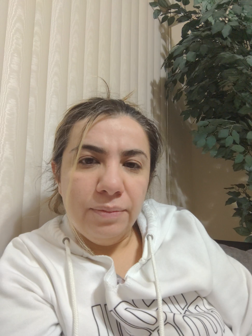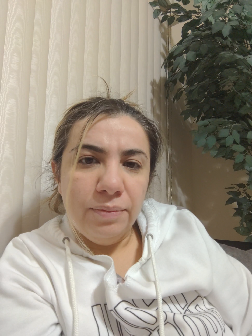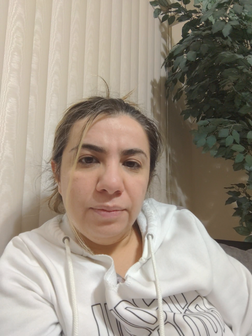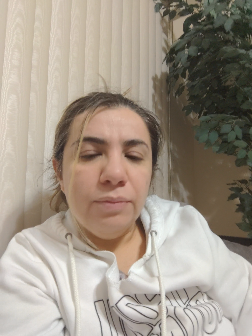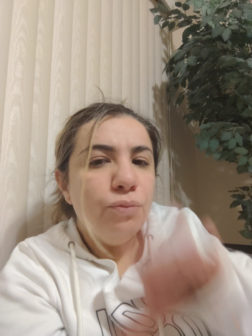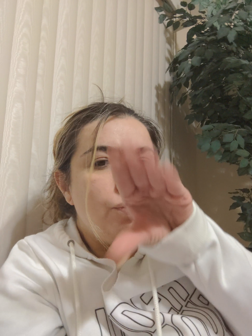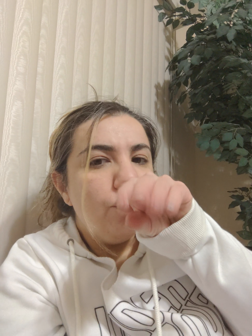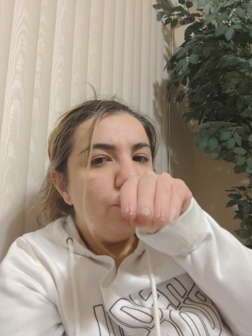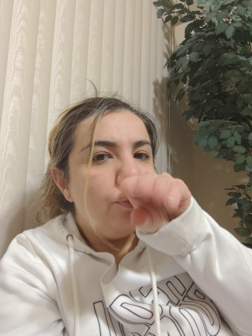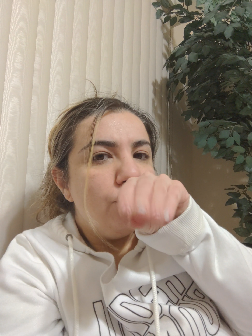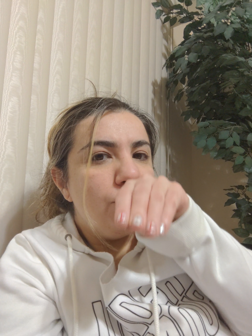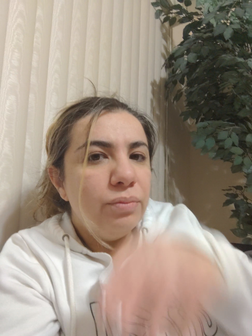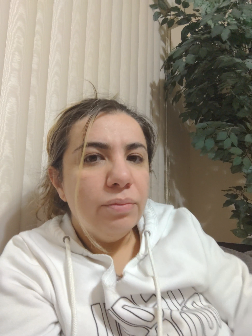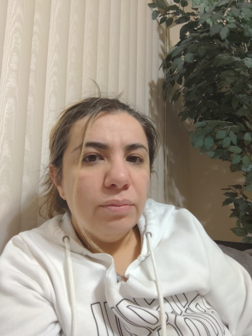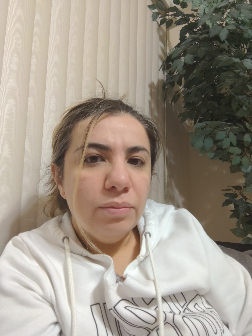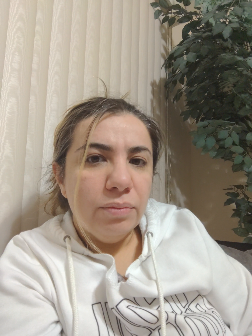duck